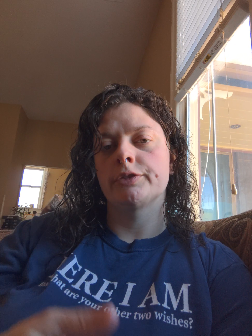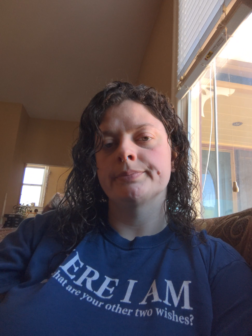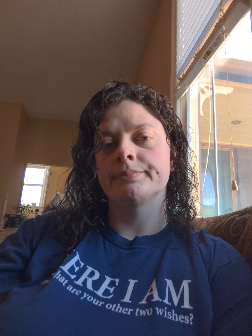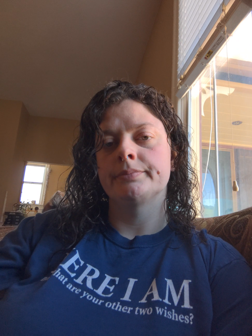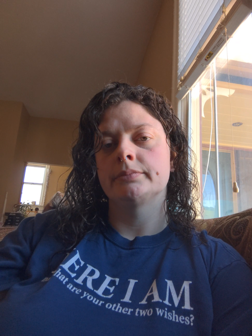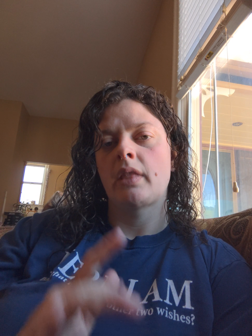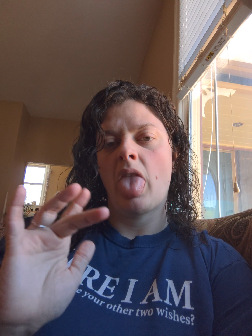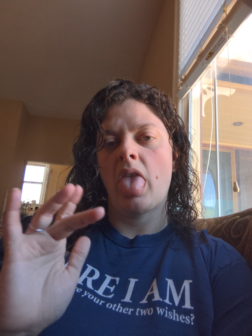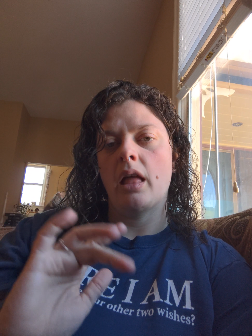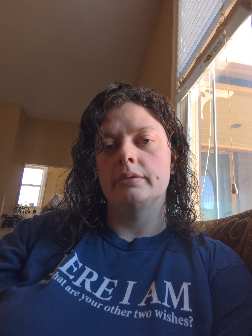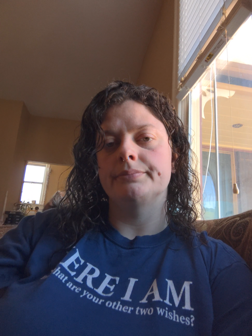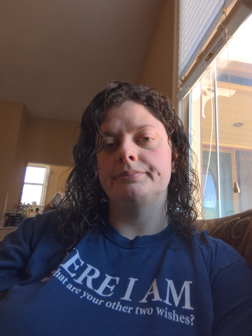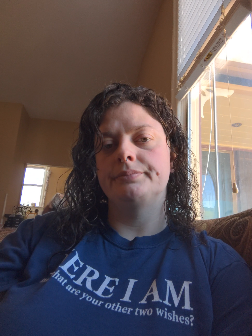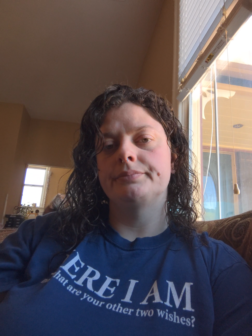yucky